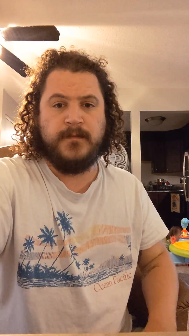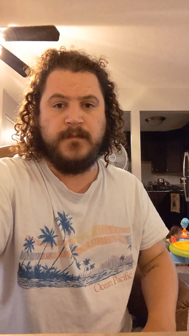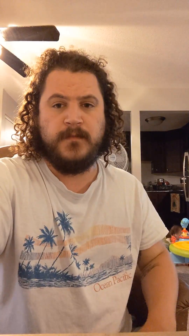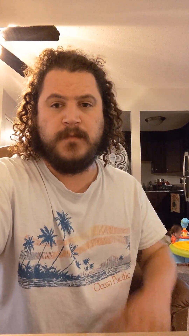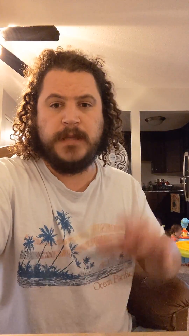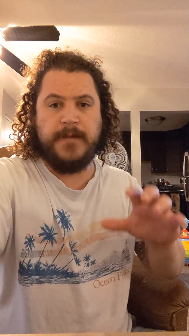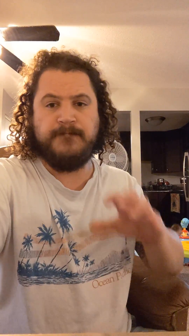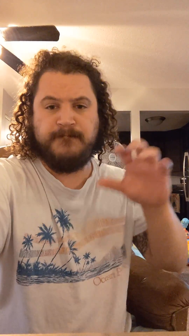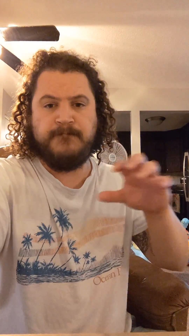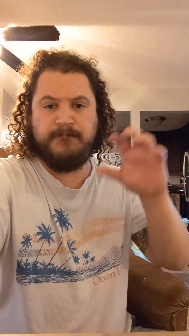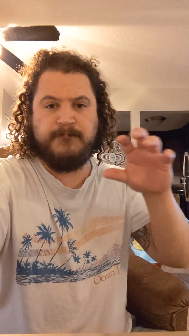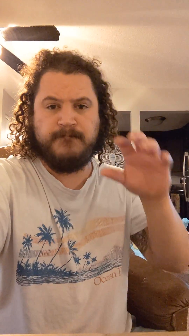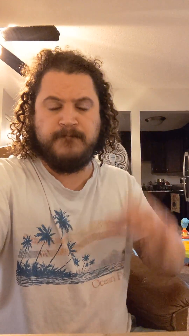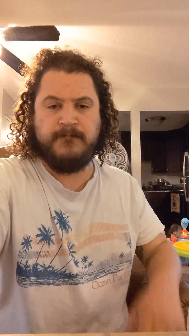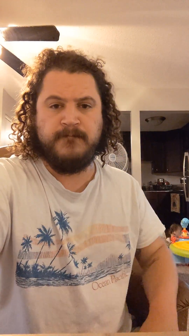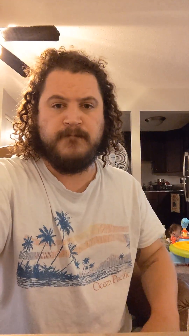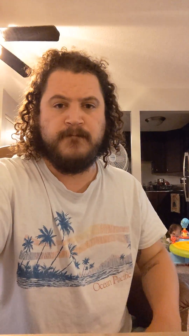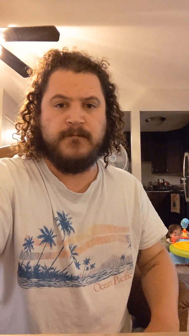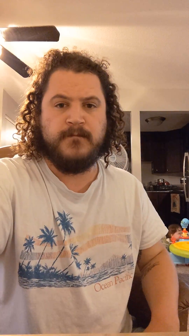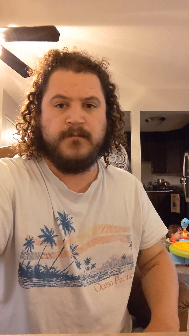climb